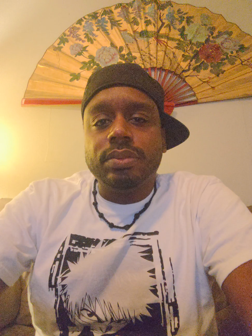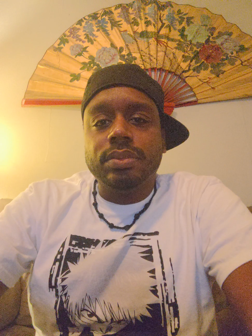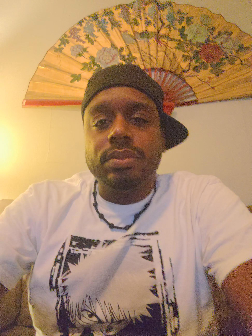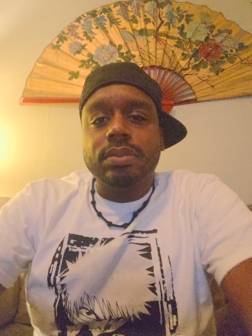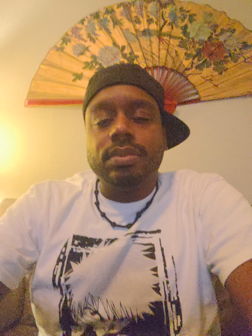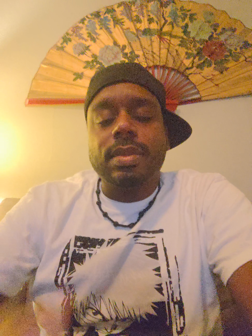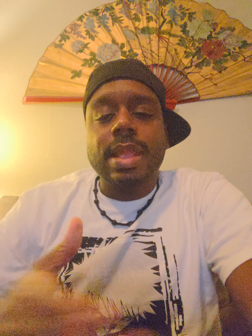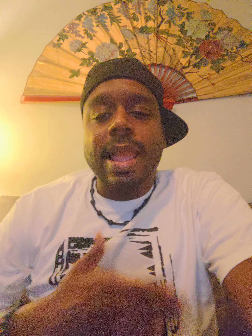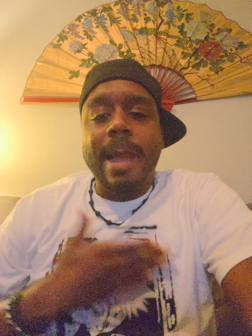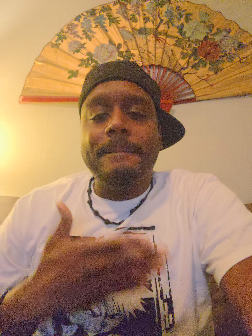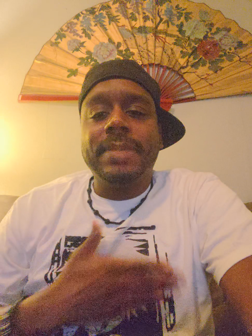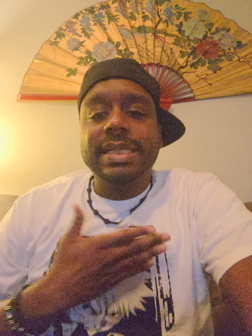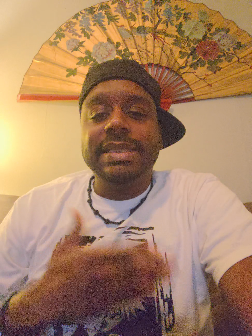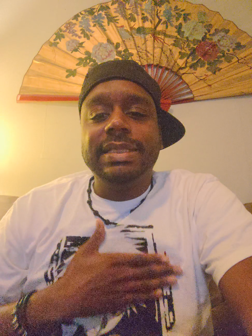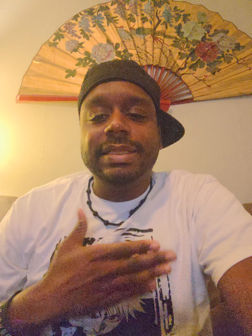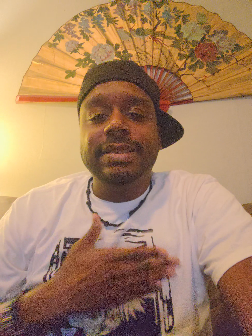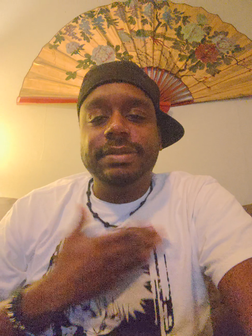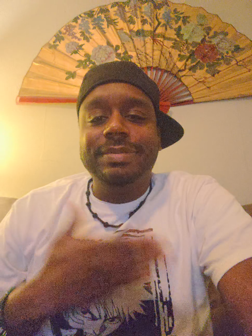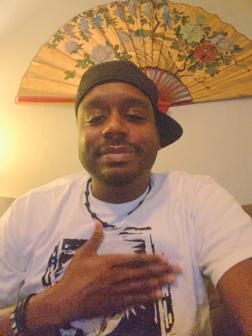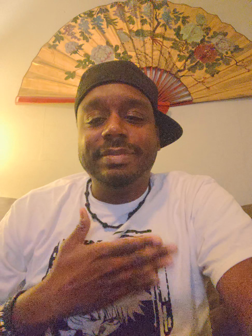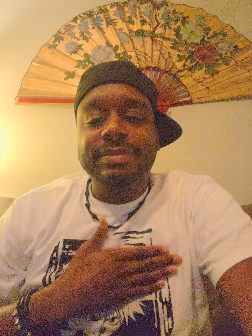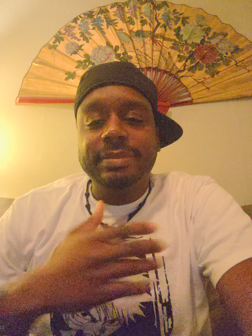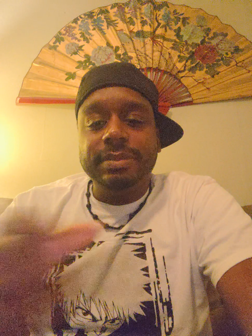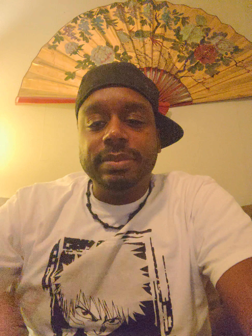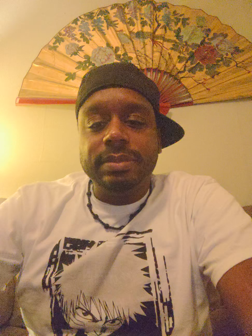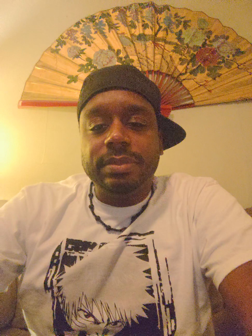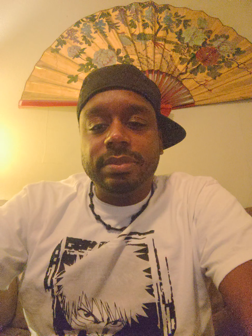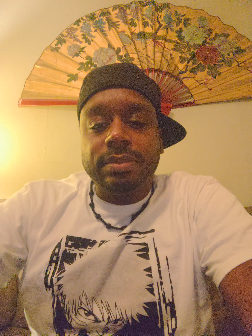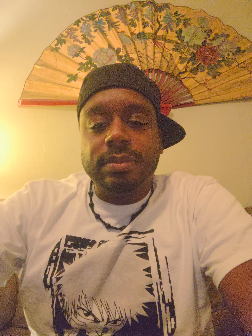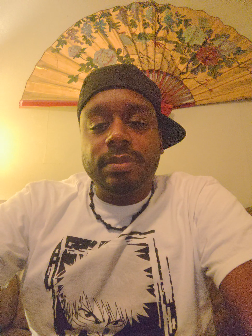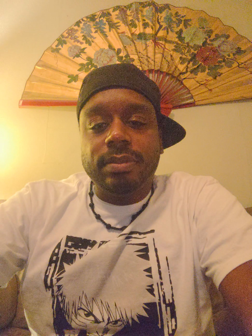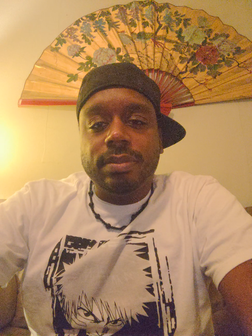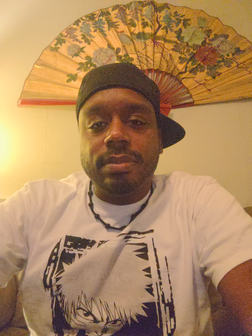happy